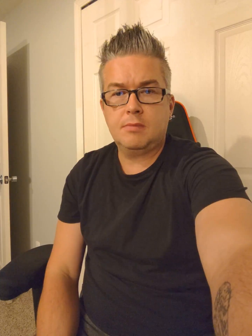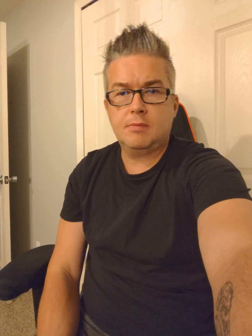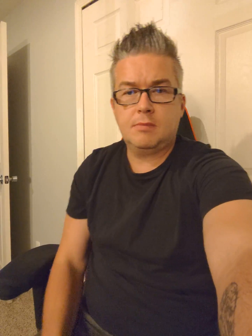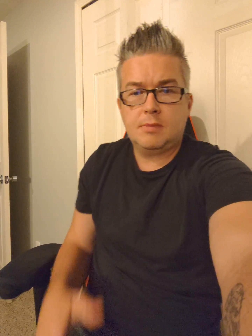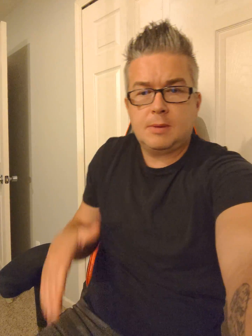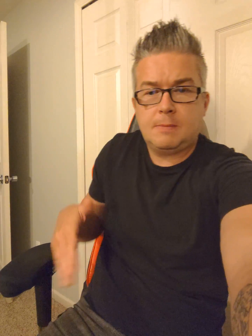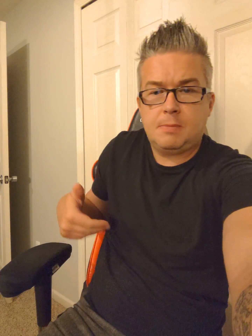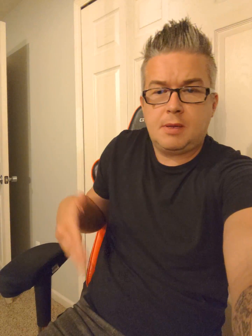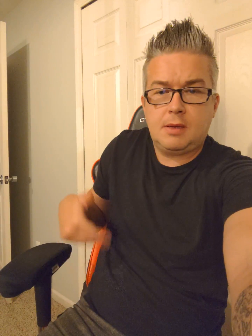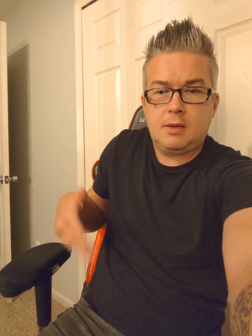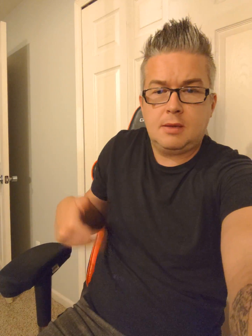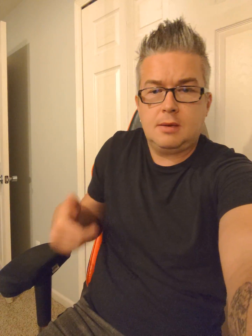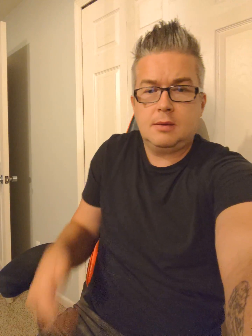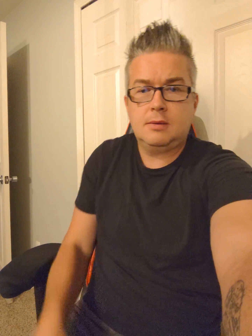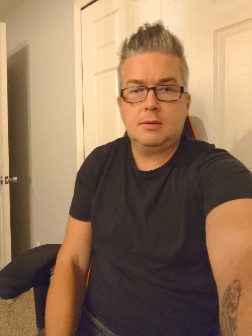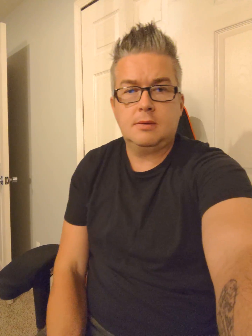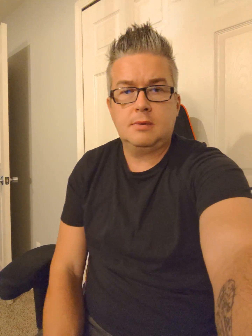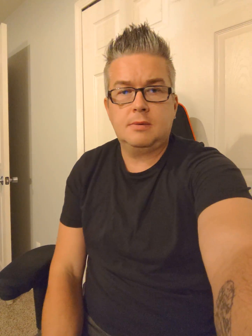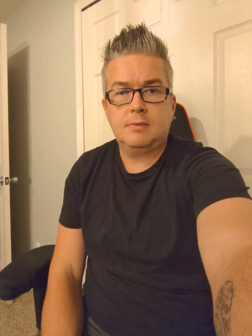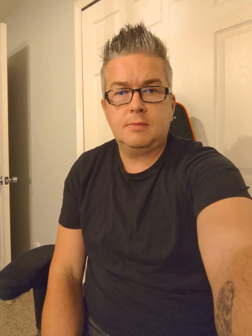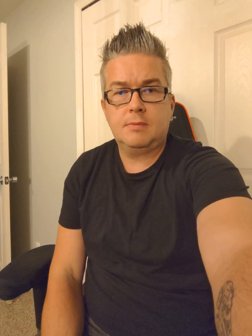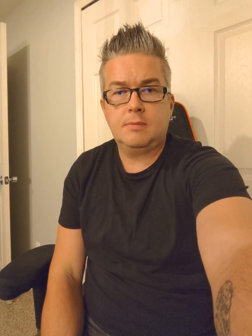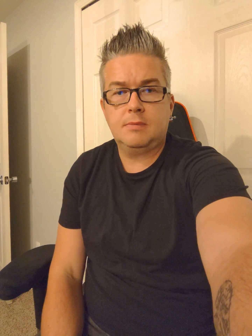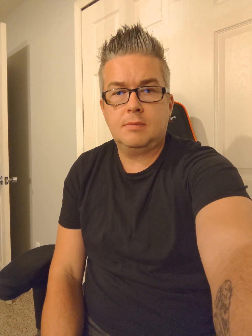pants